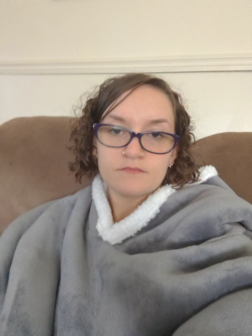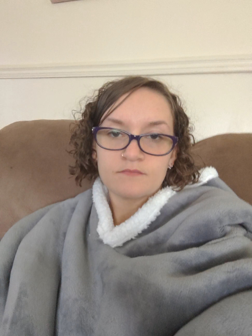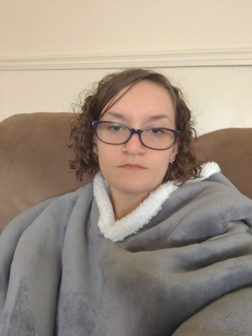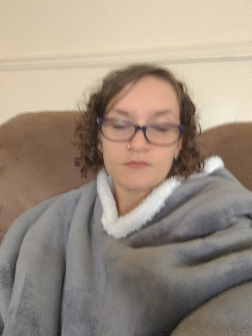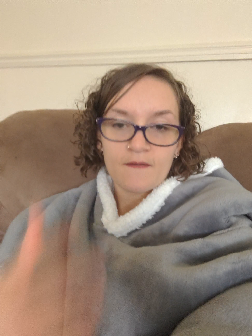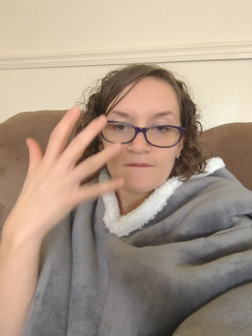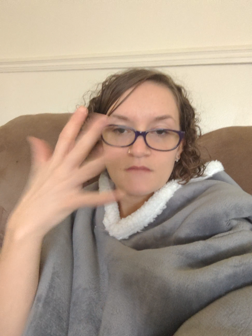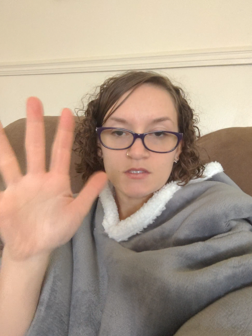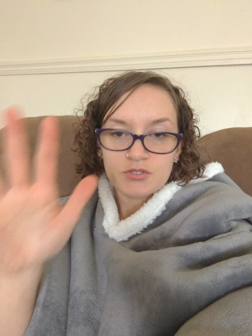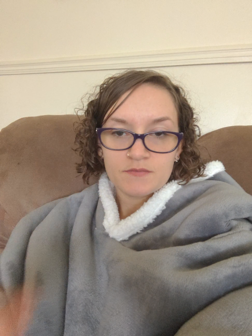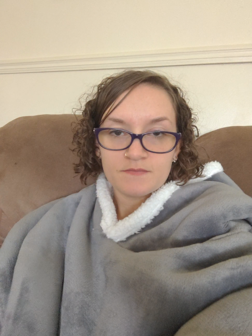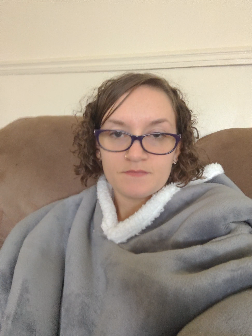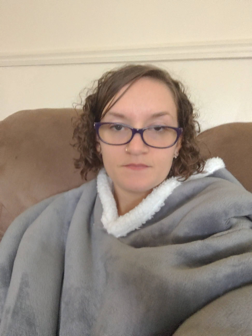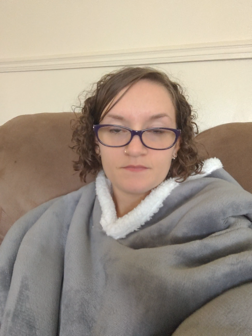finish